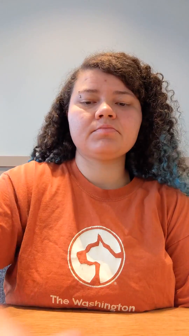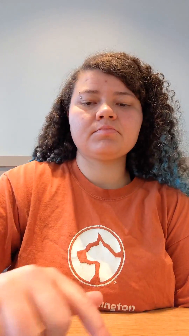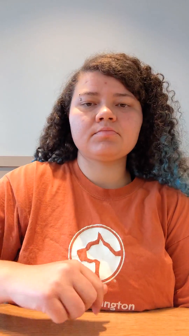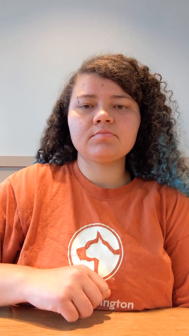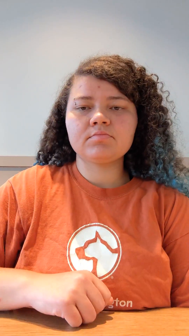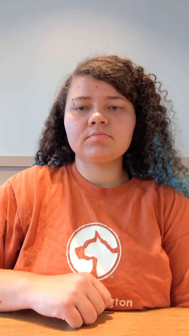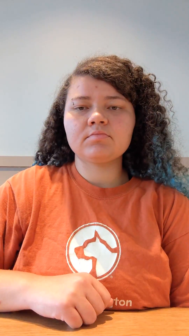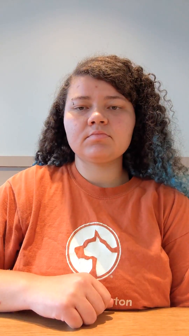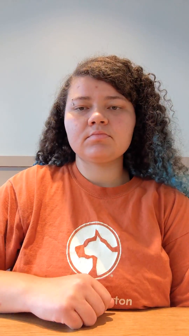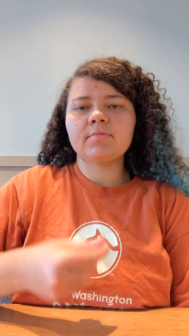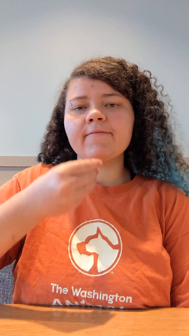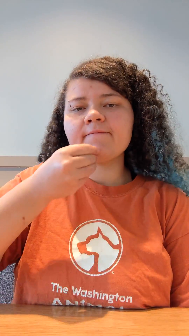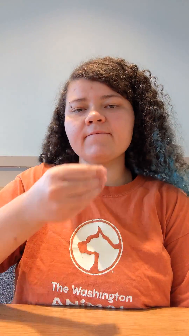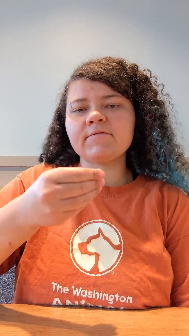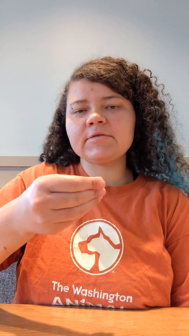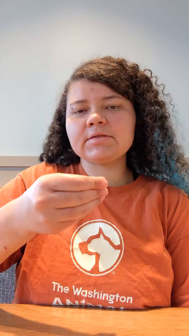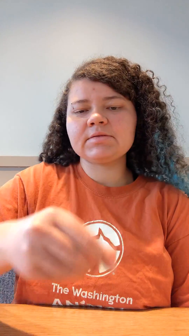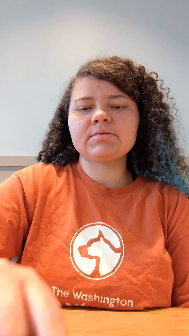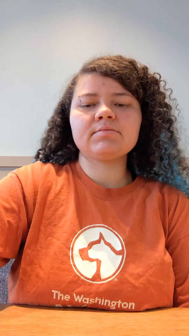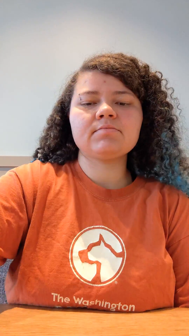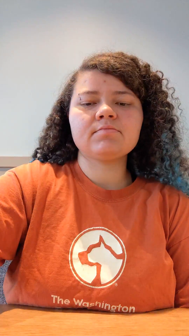feed